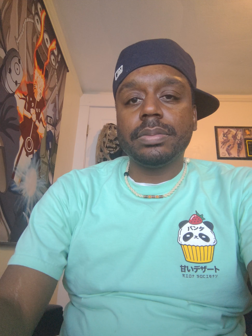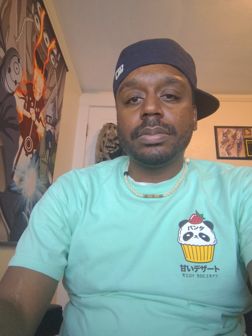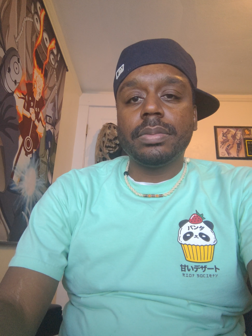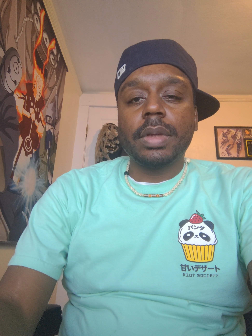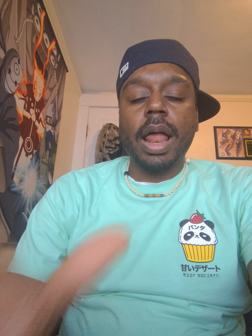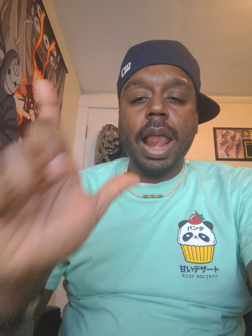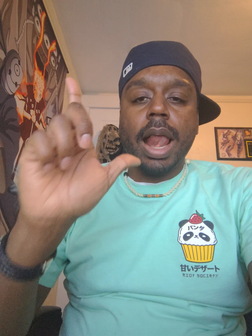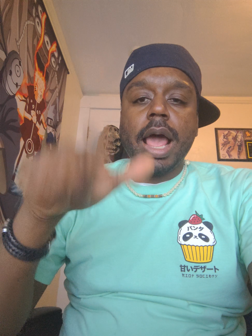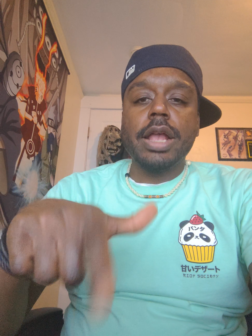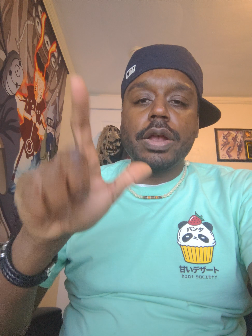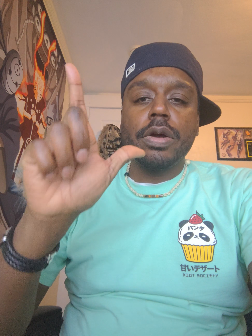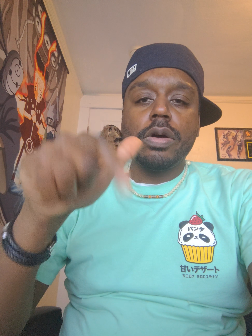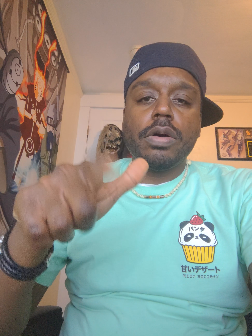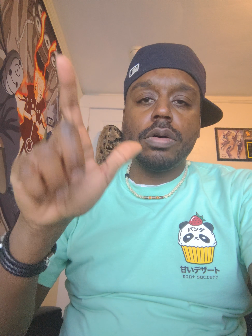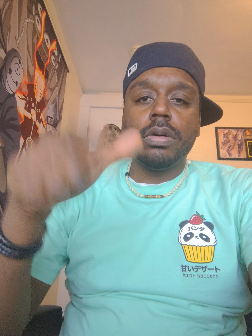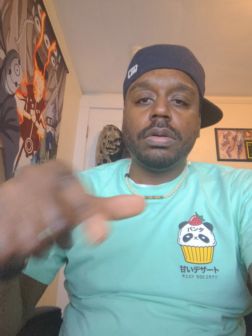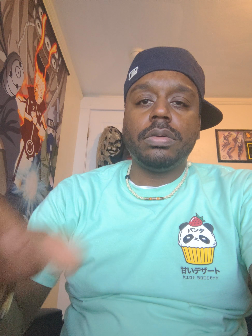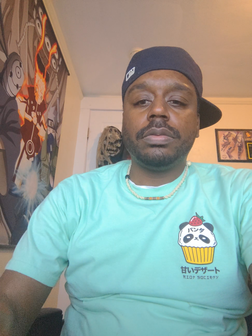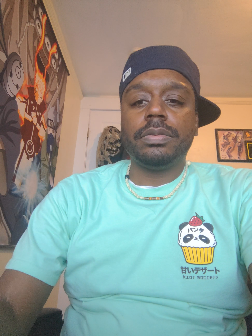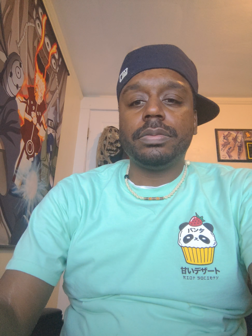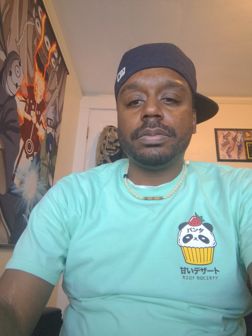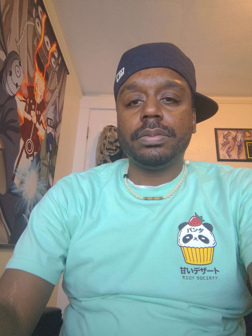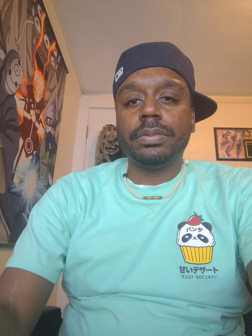later